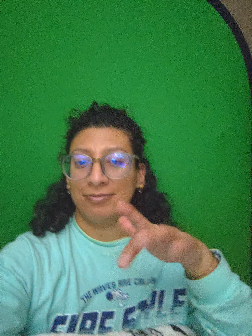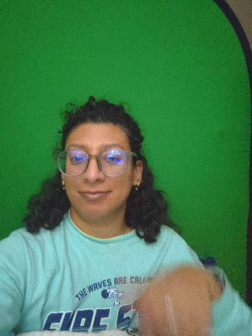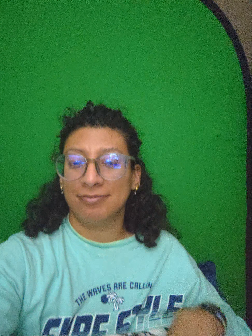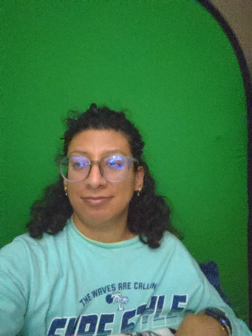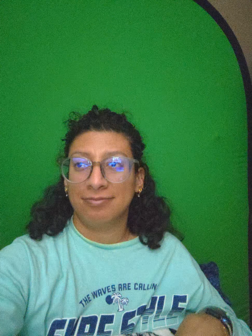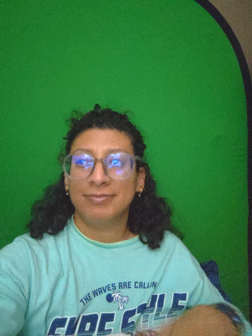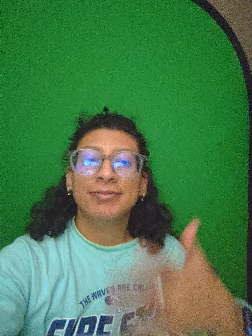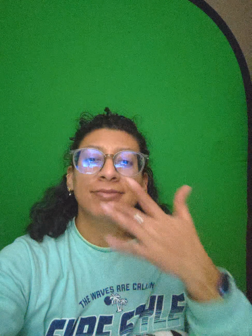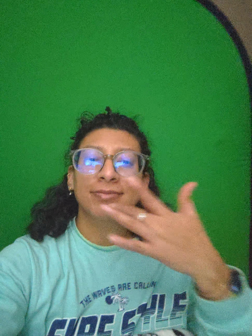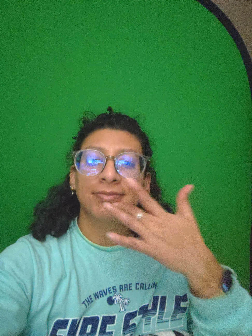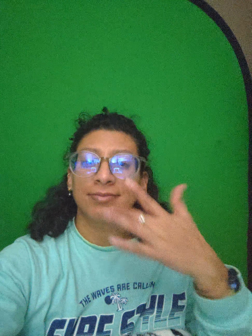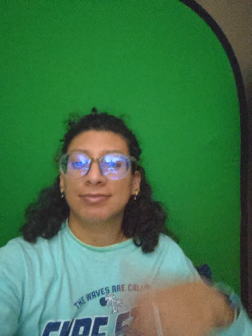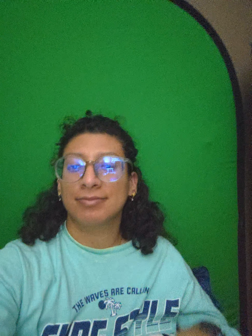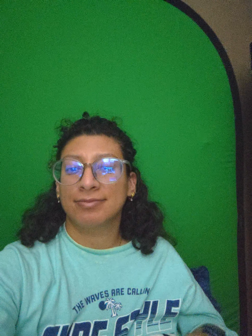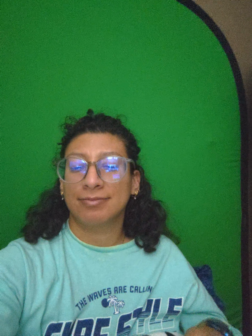taste